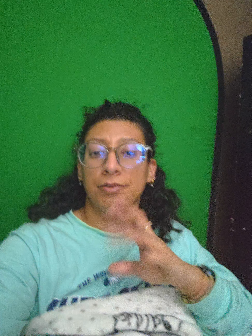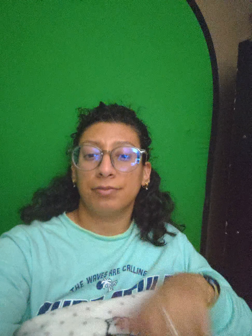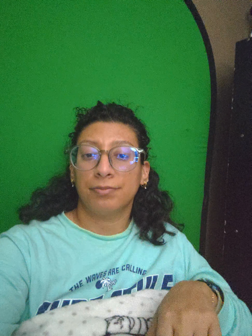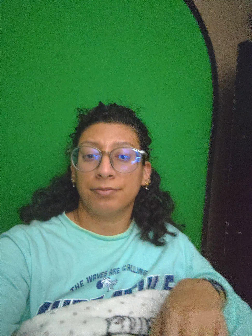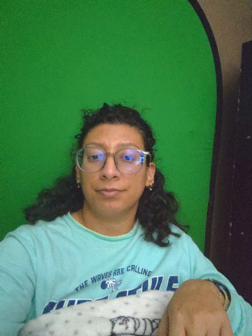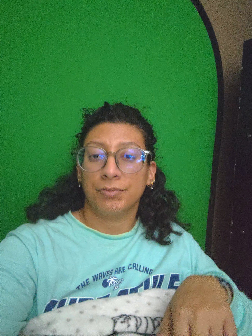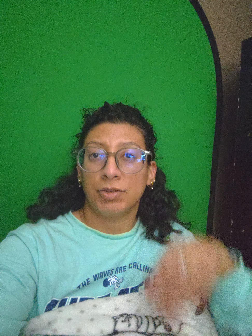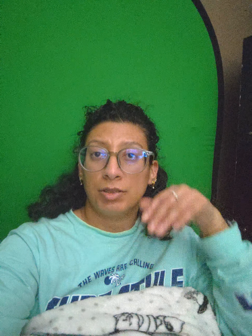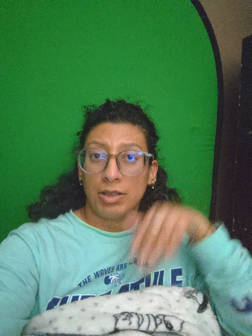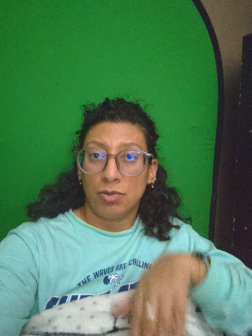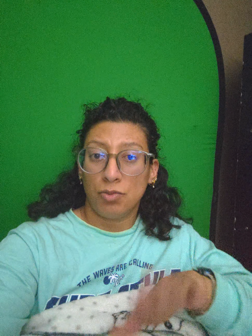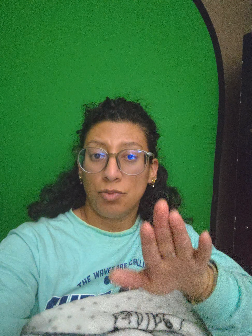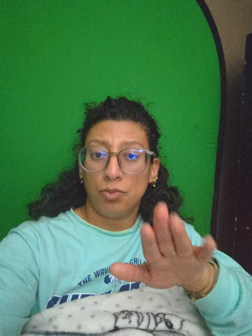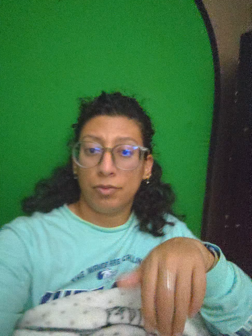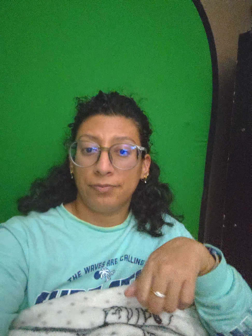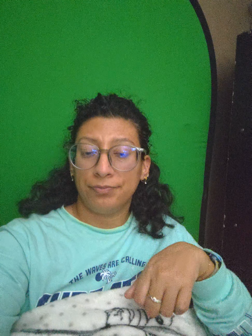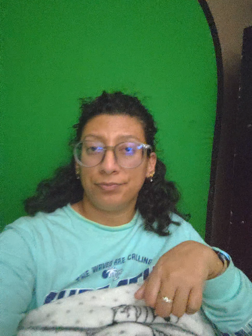into